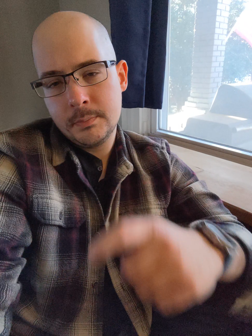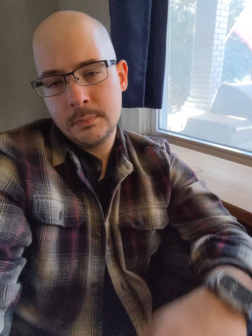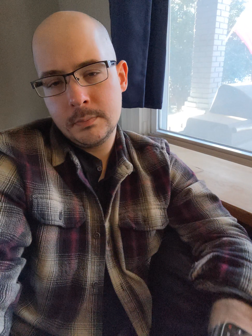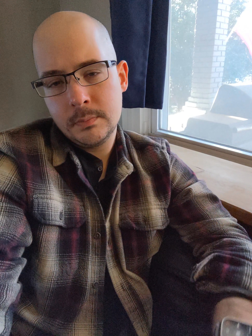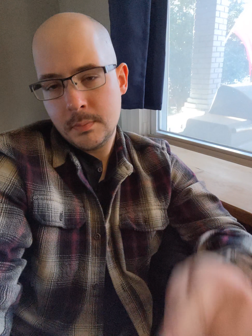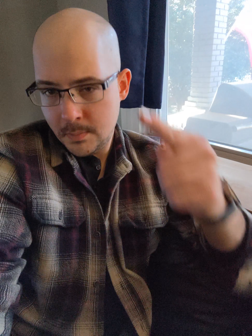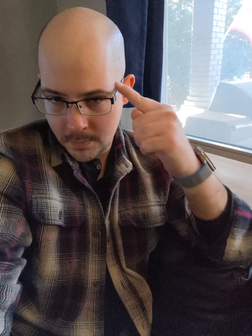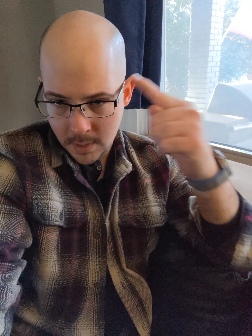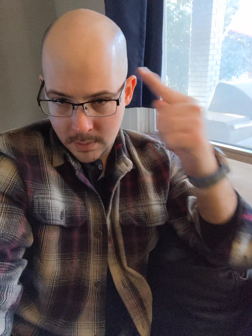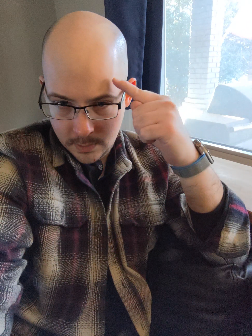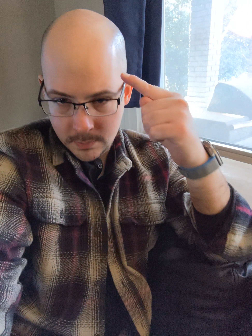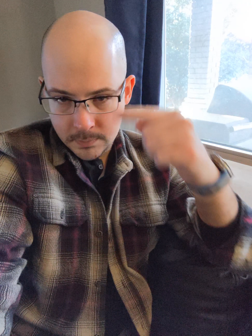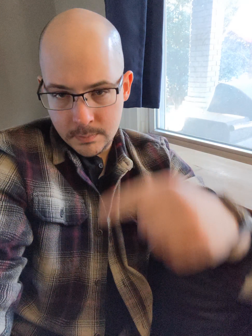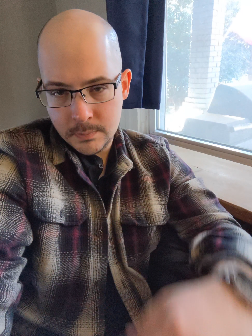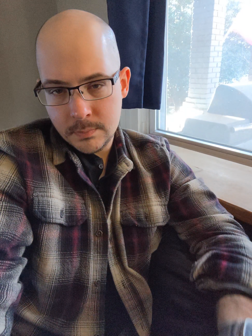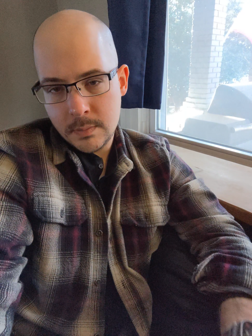penny